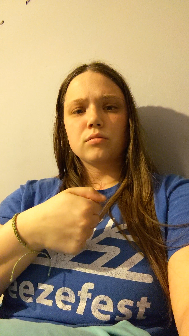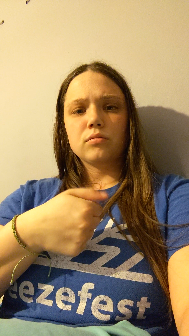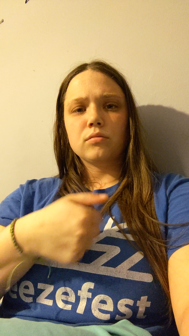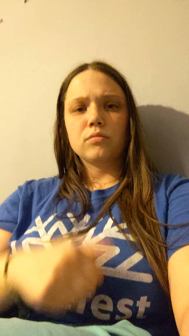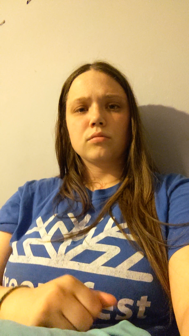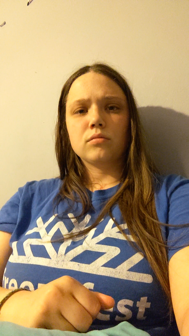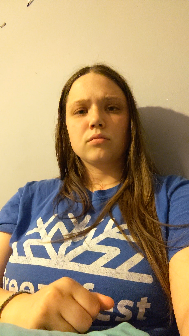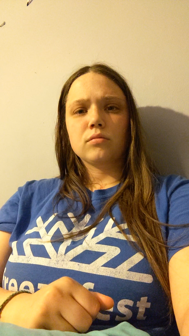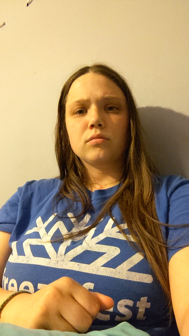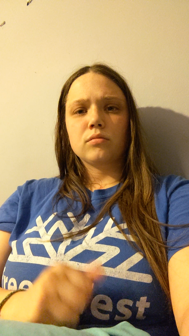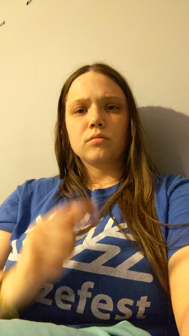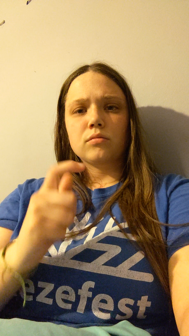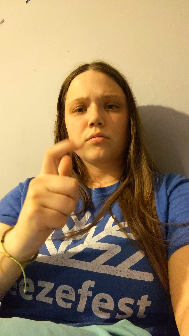run